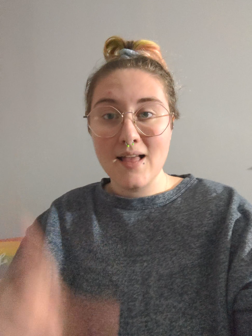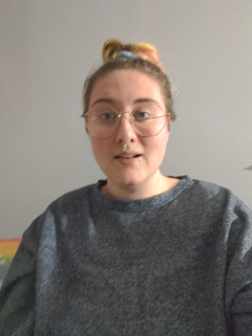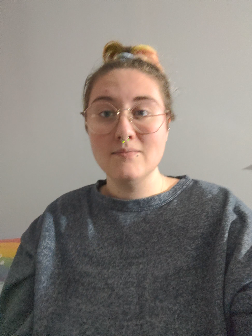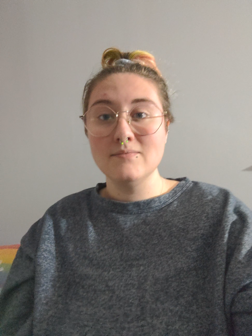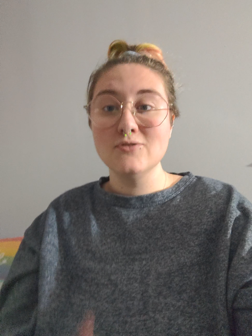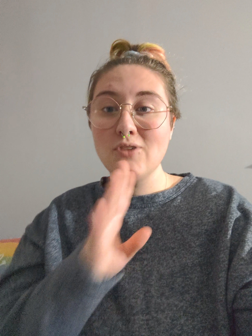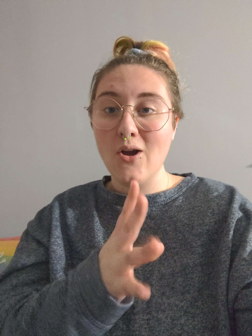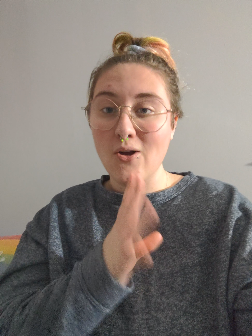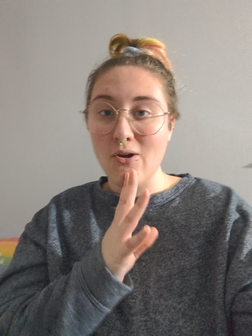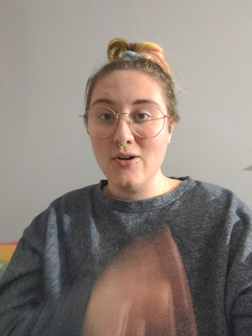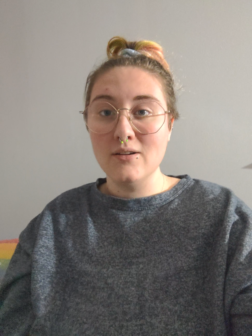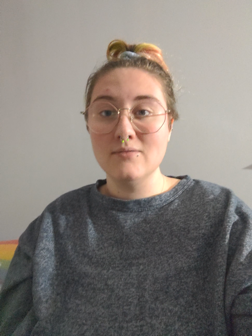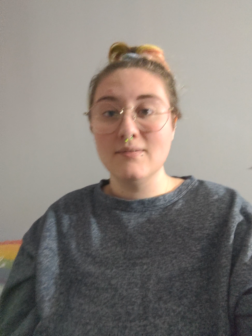talk